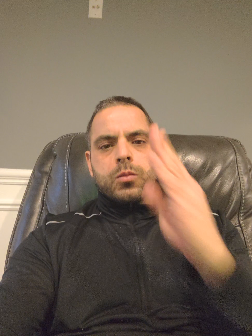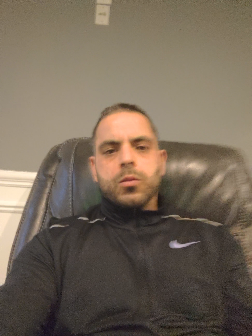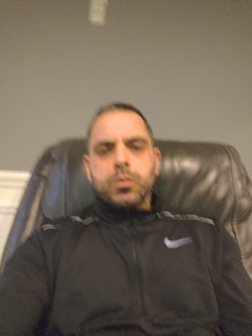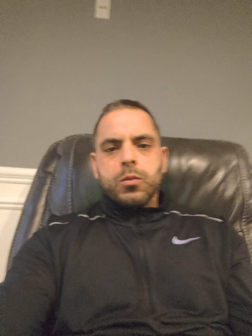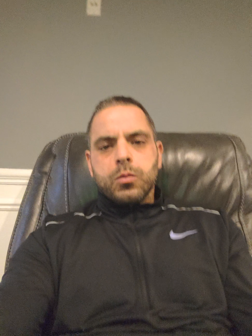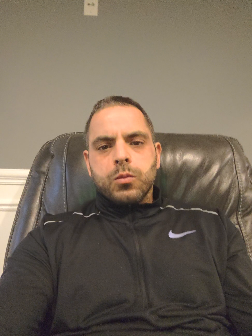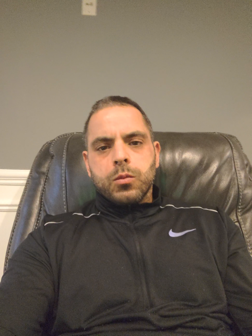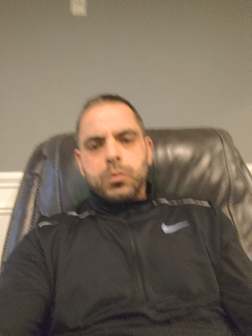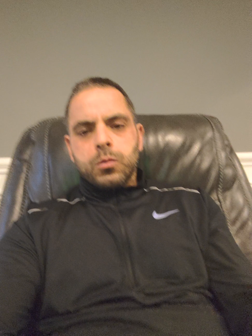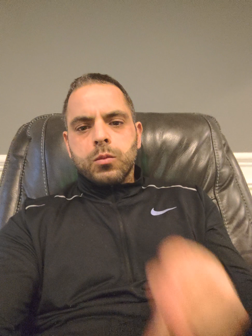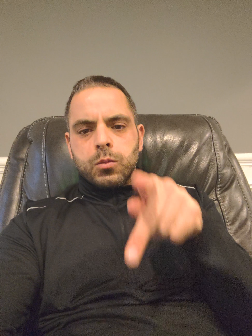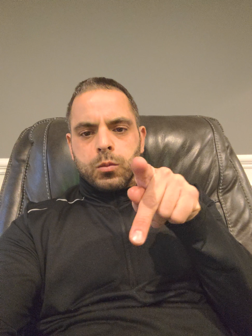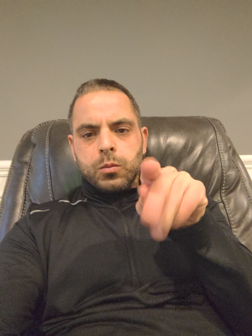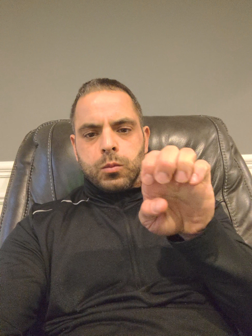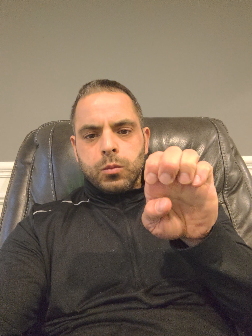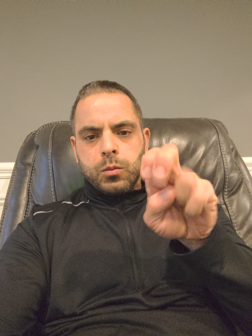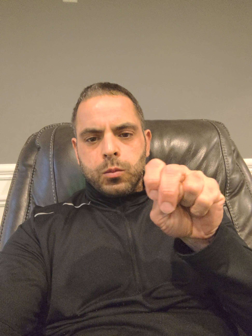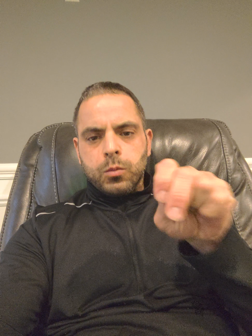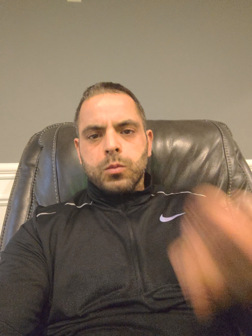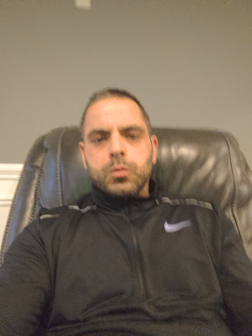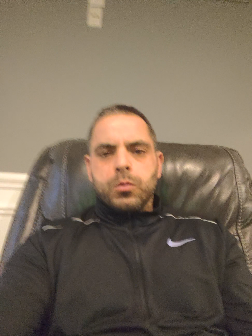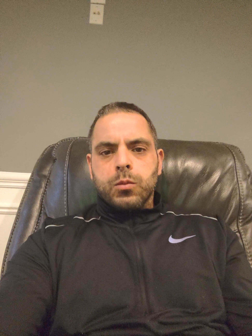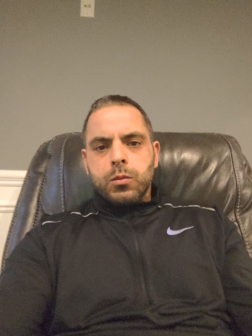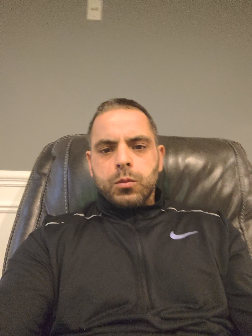pen